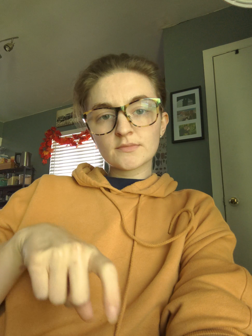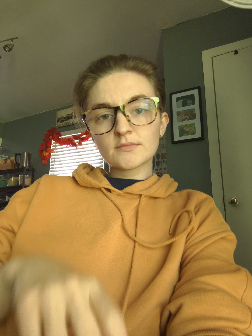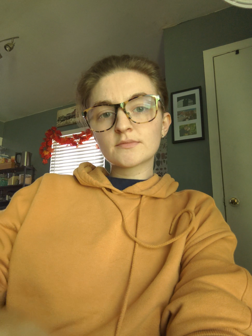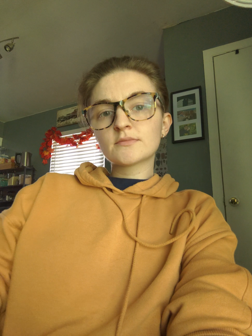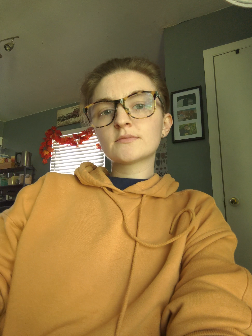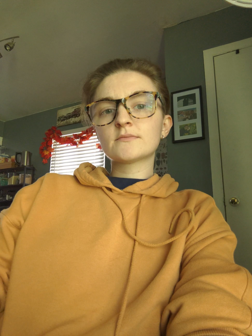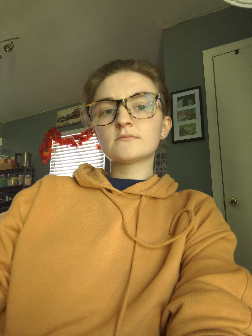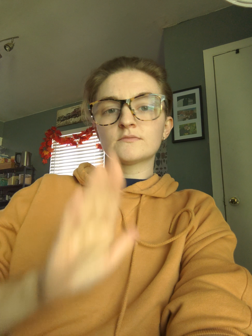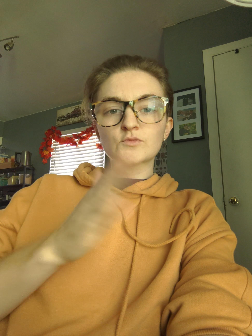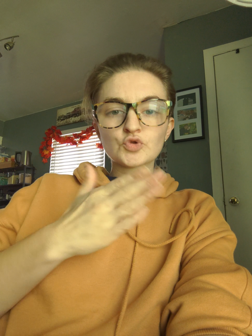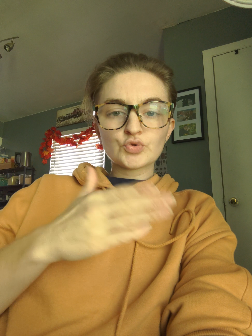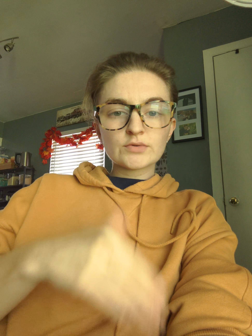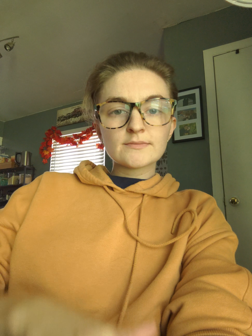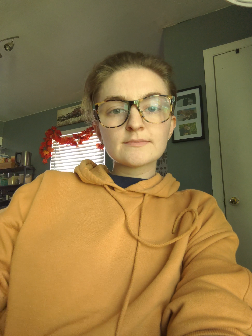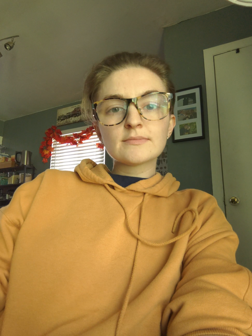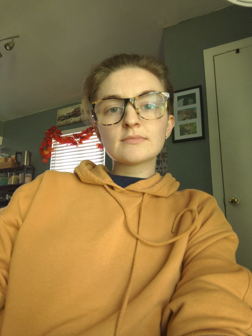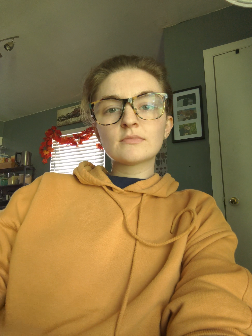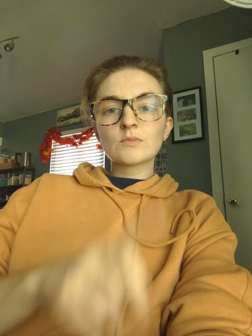share